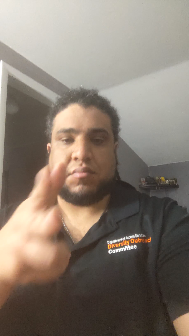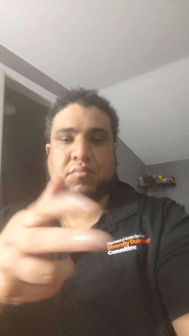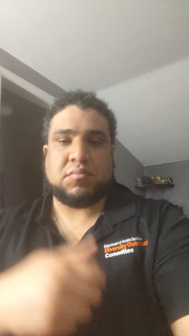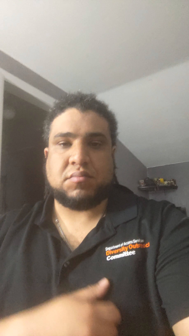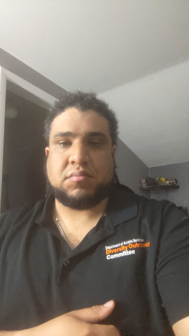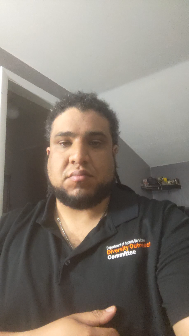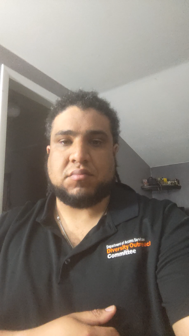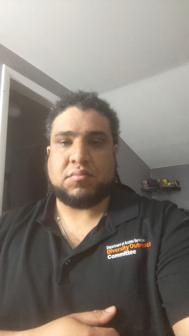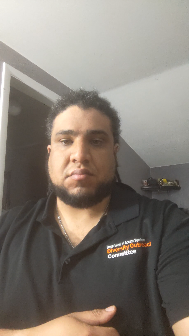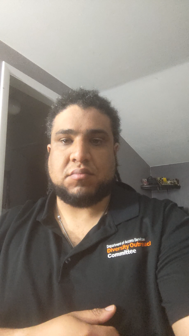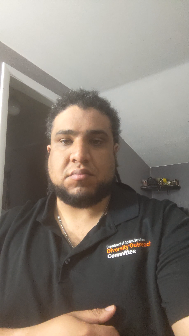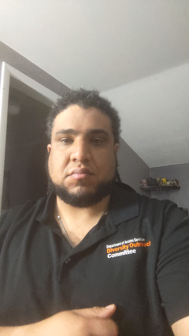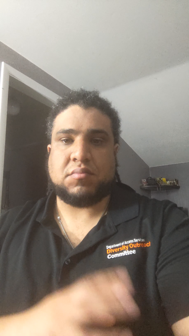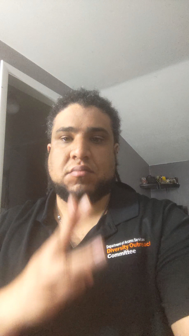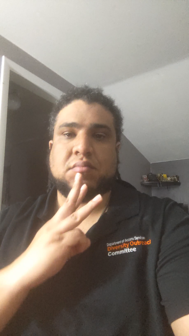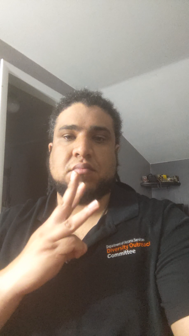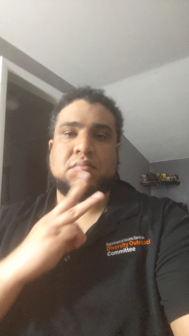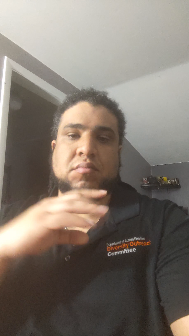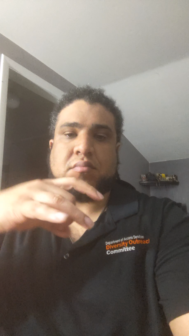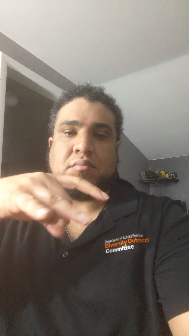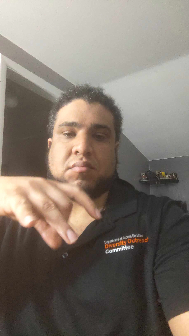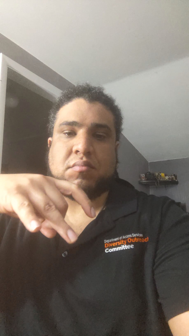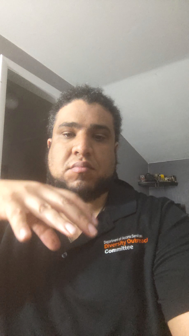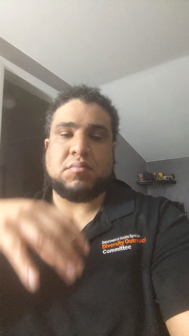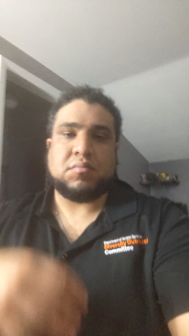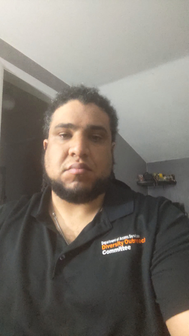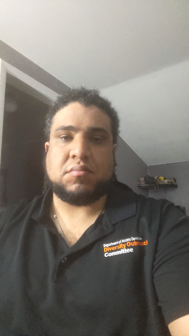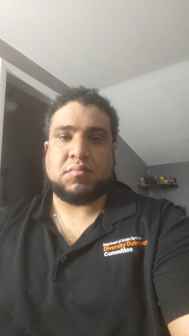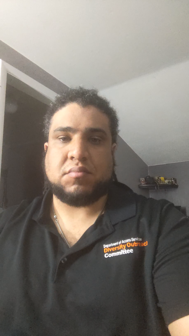melon